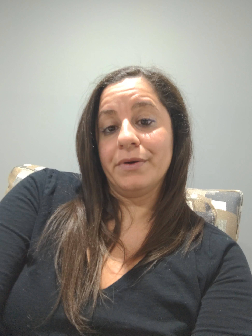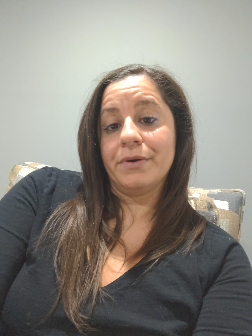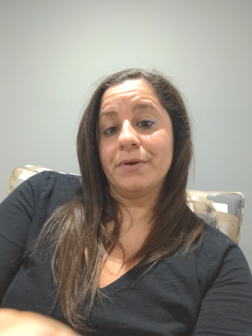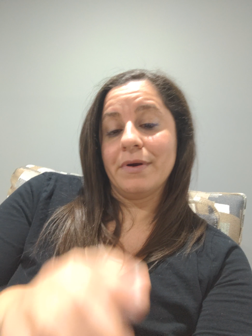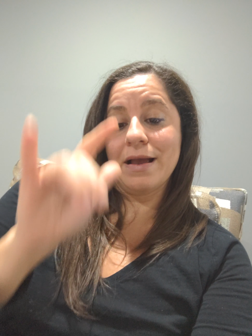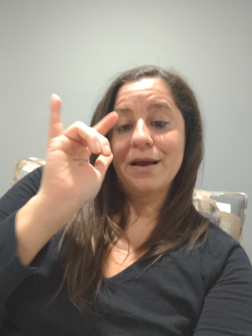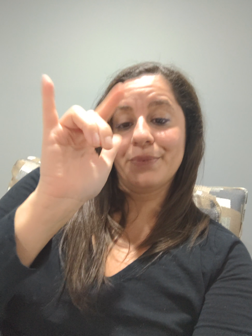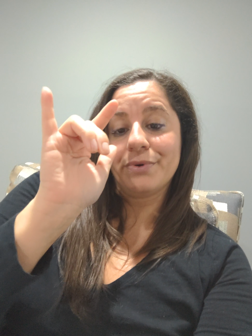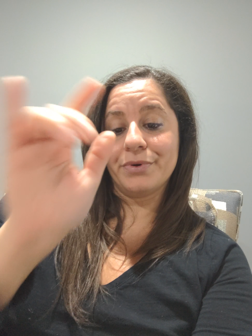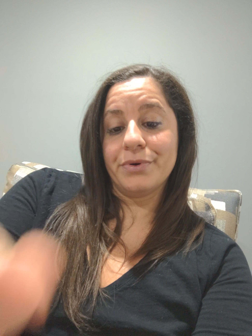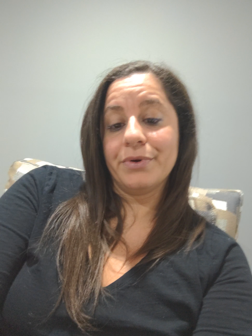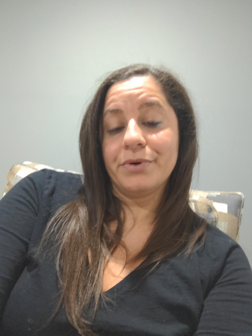airplane